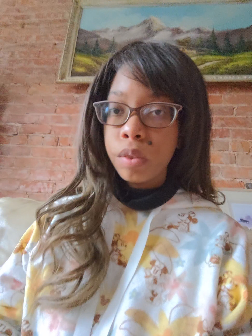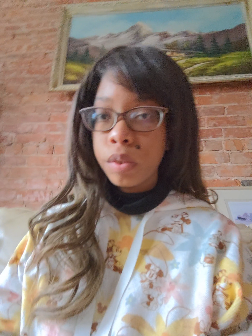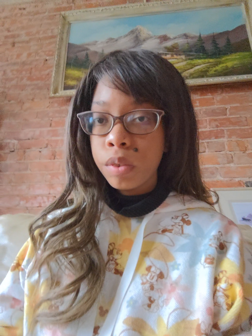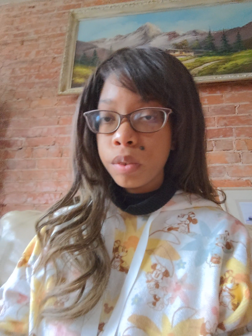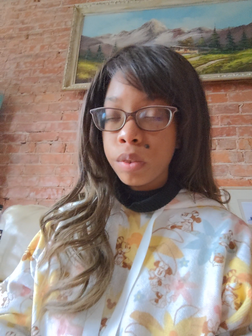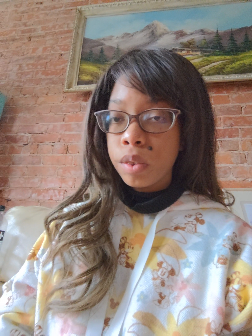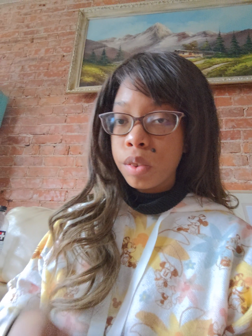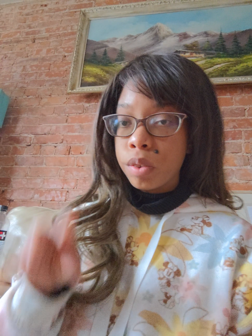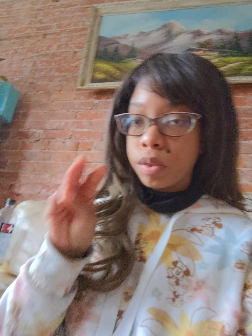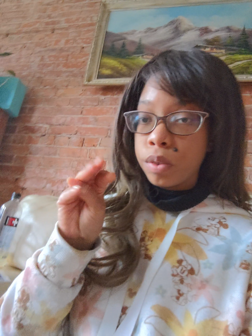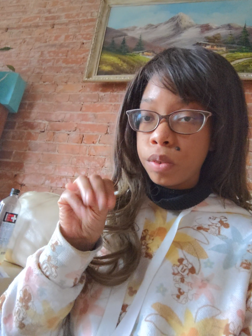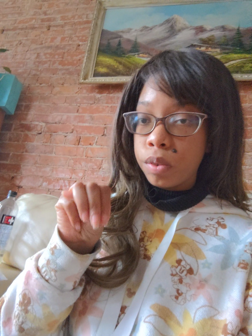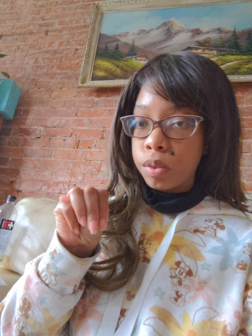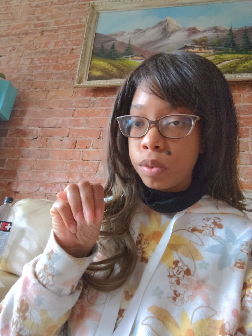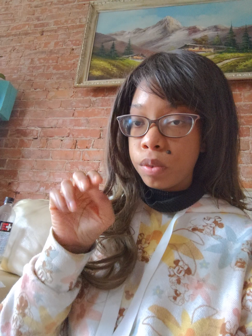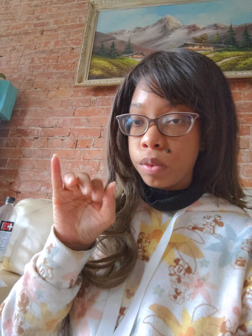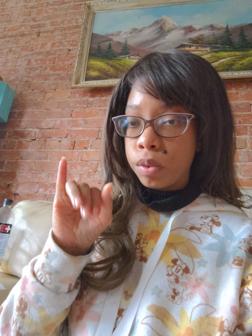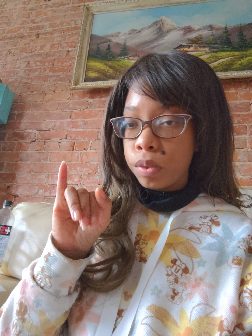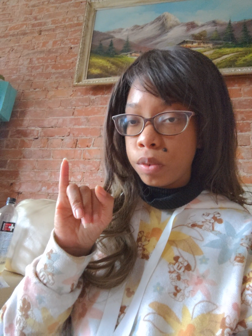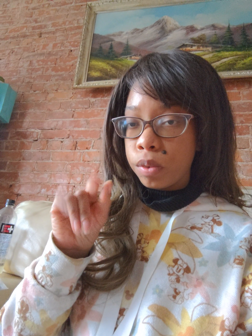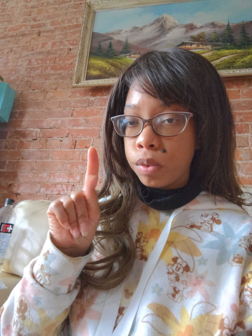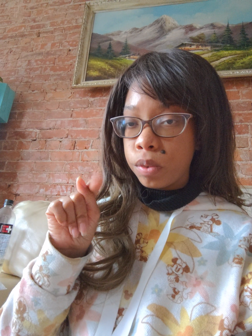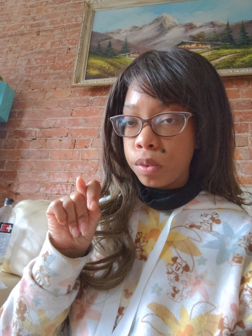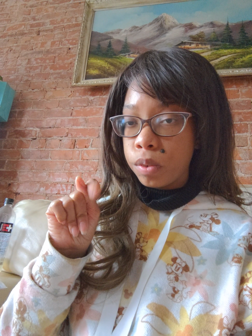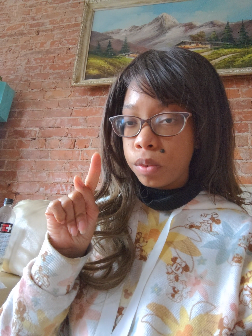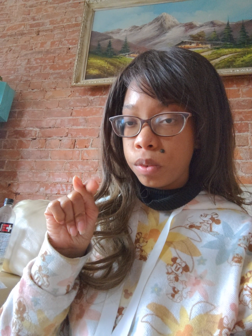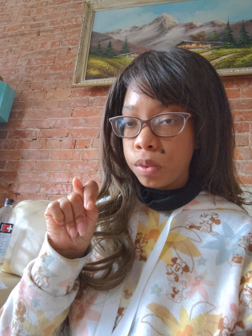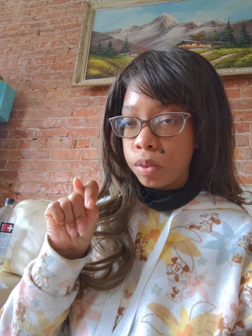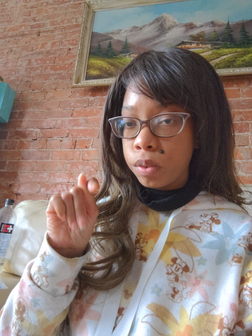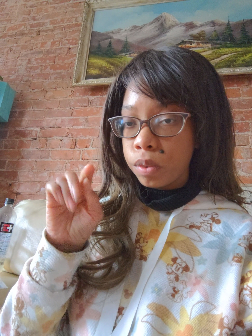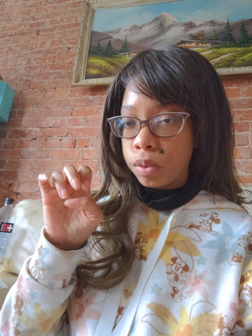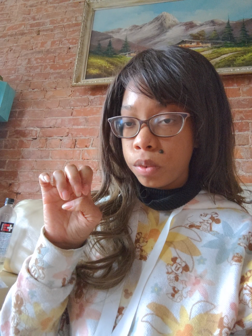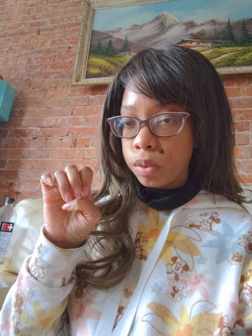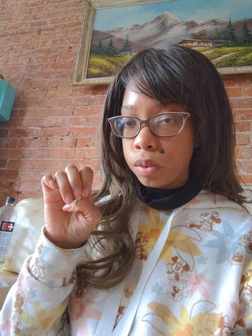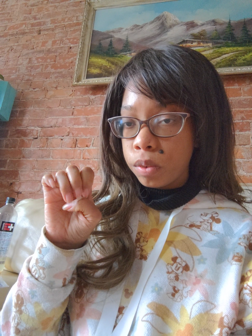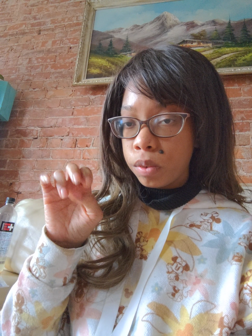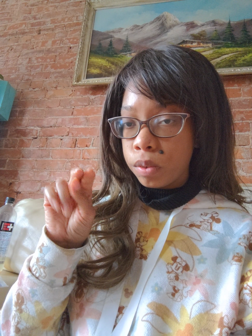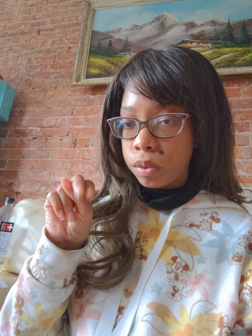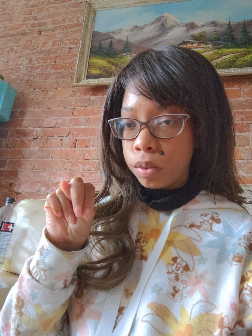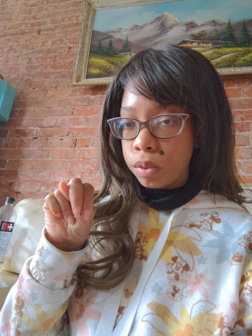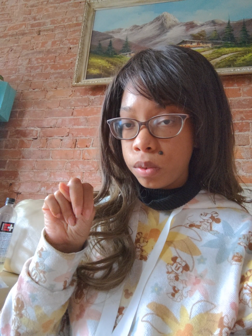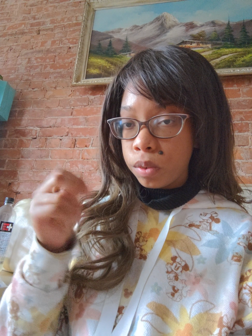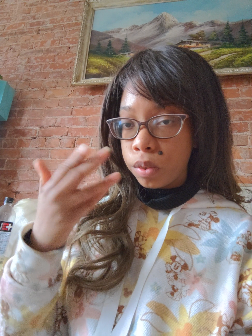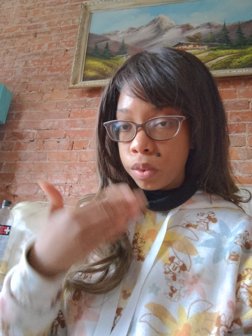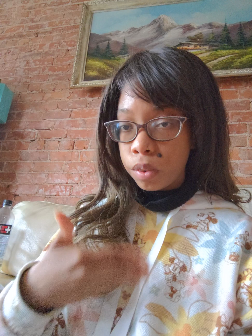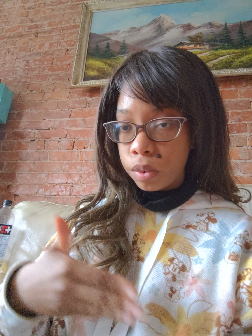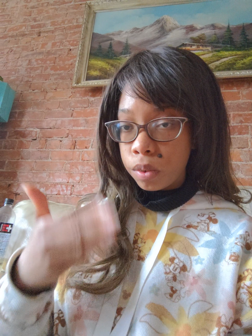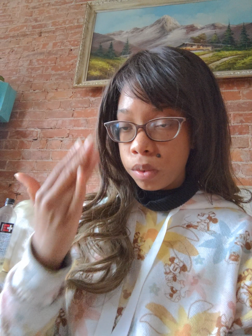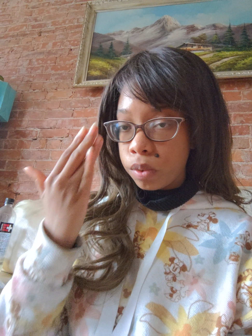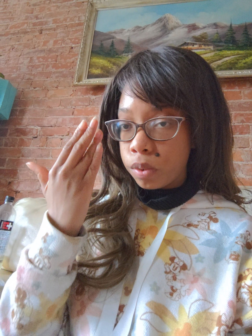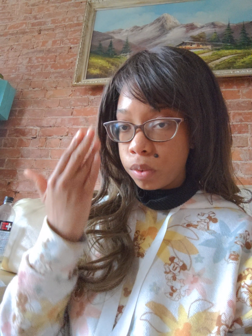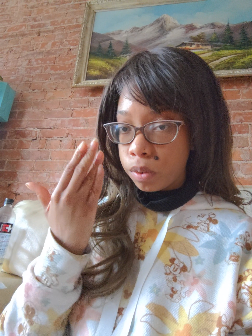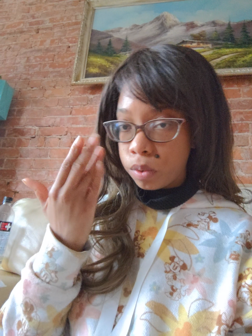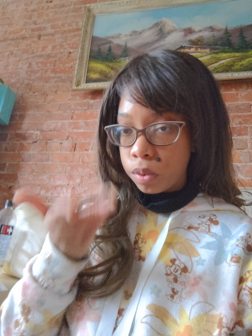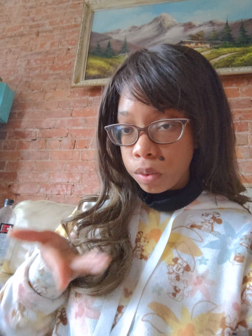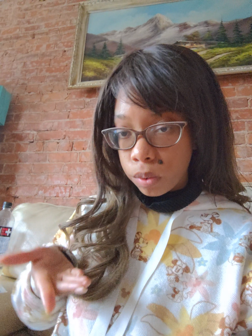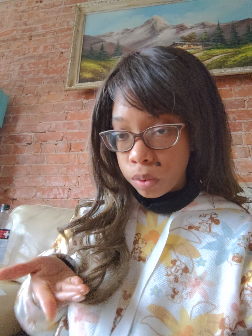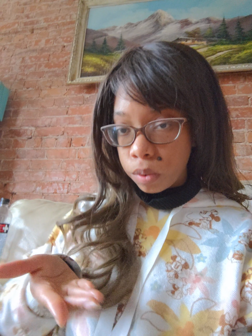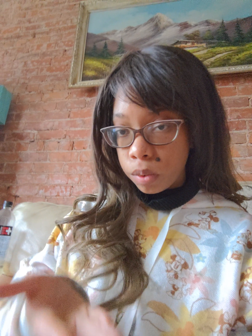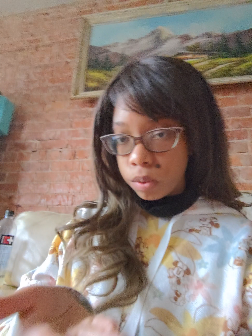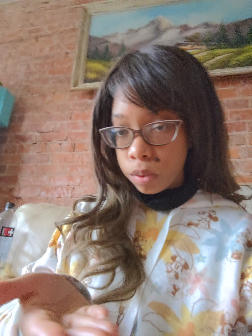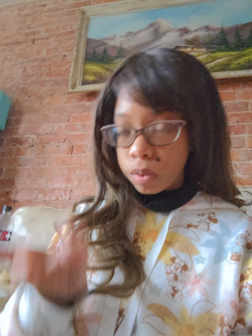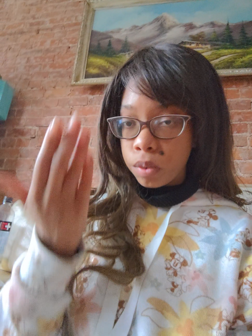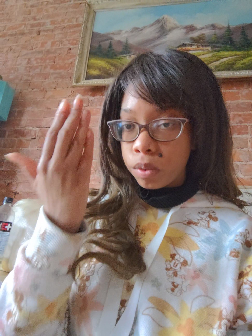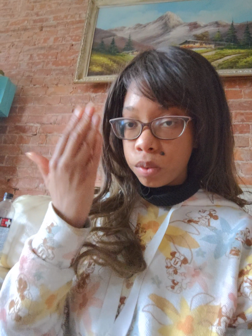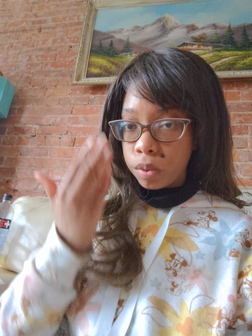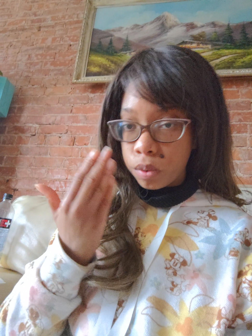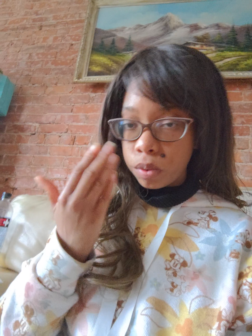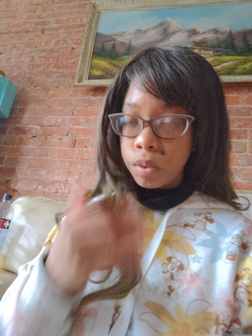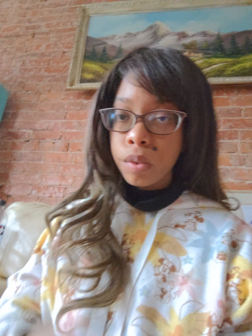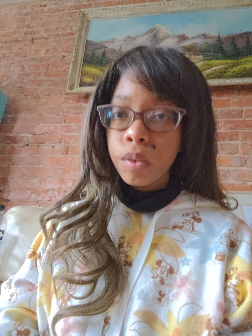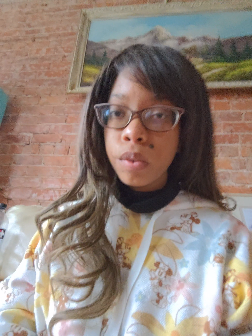mitten